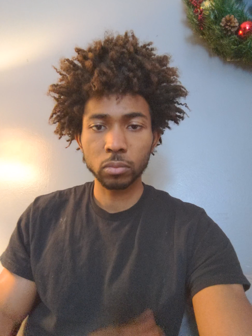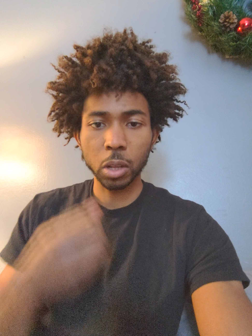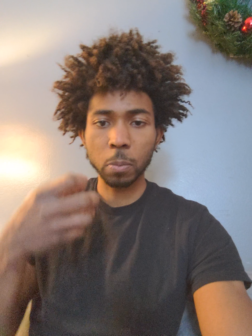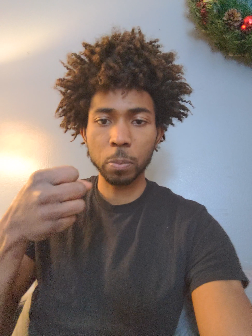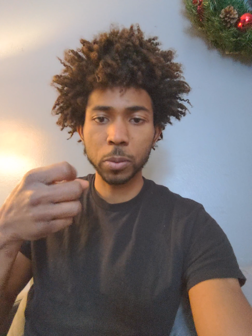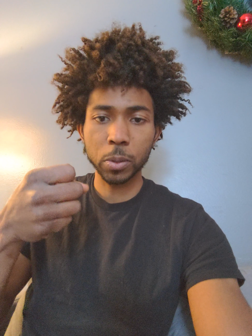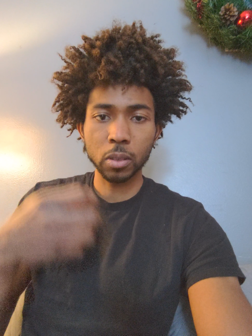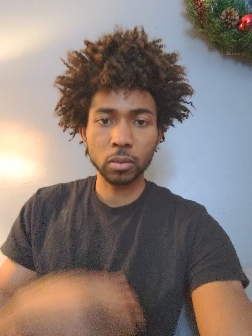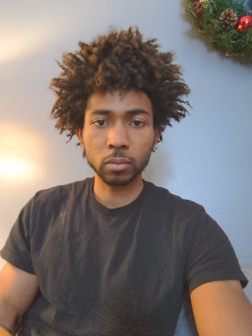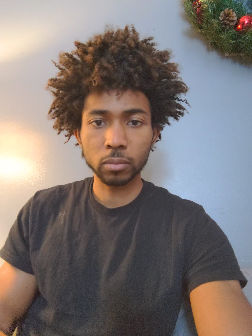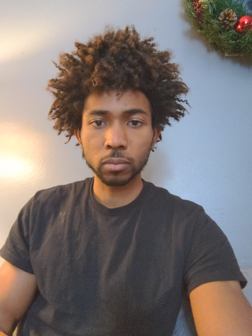milk